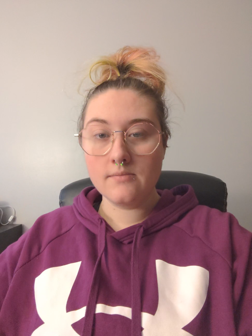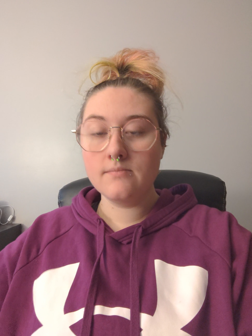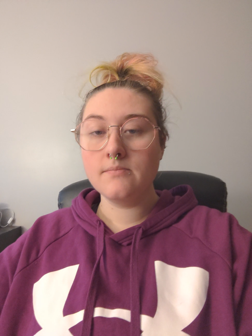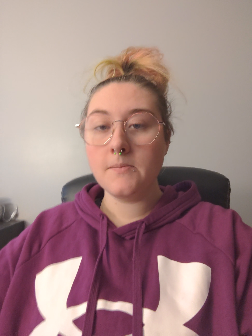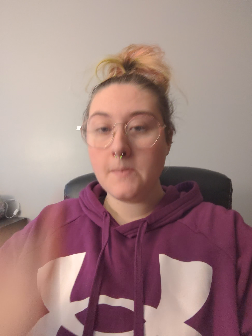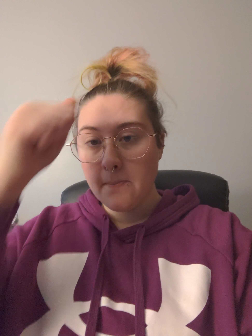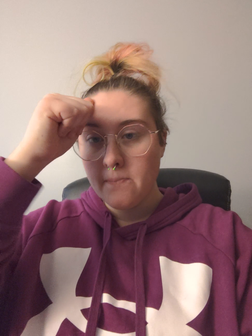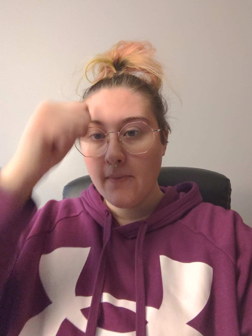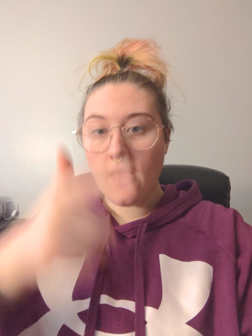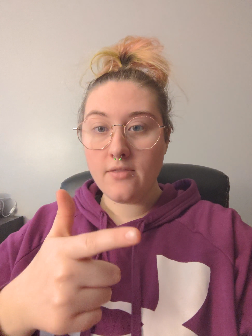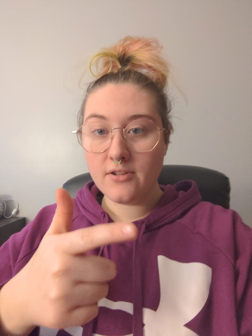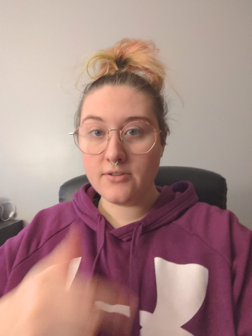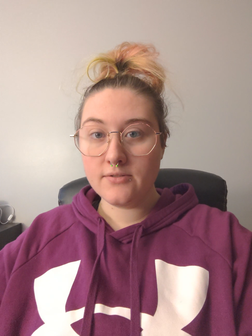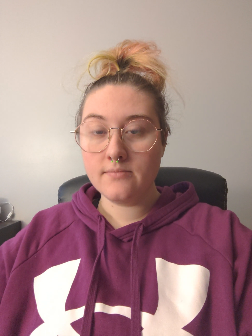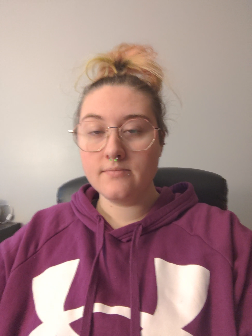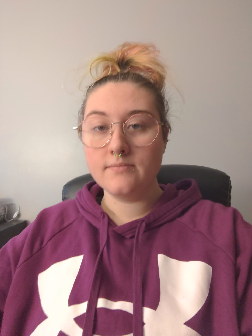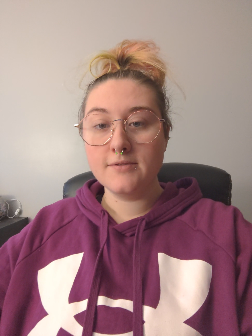brother